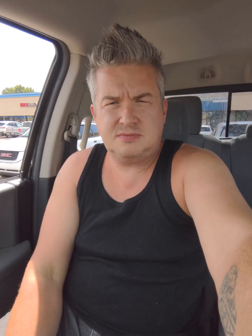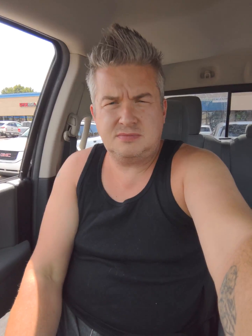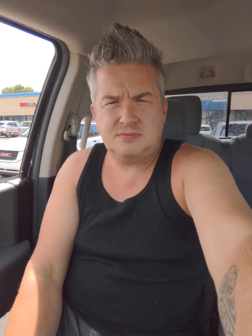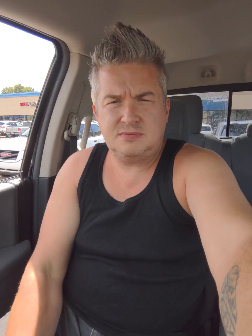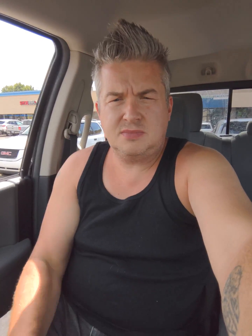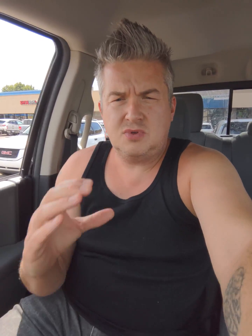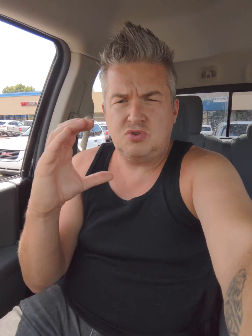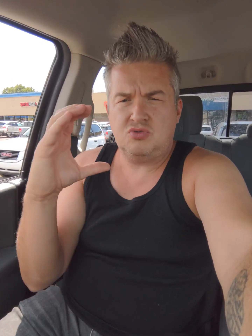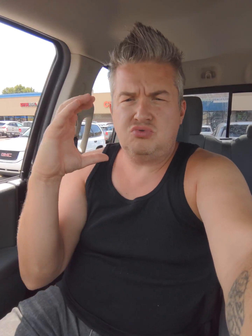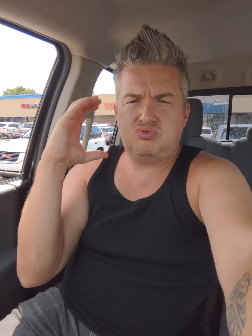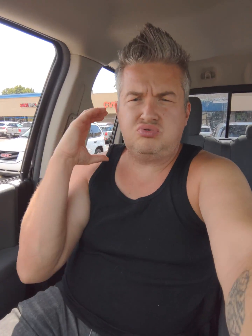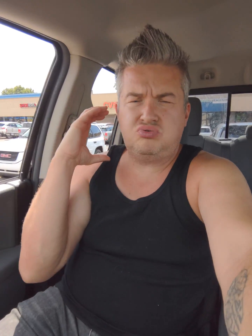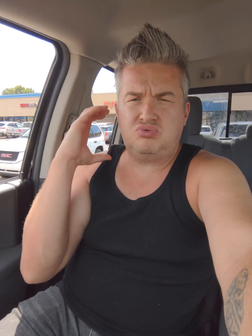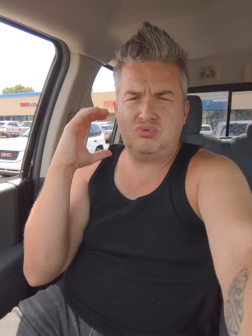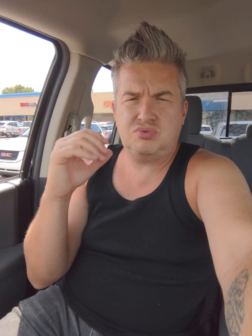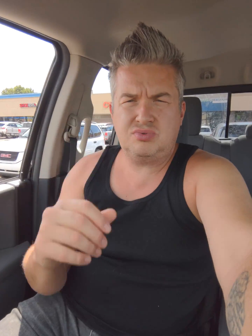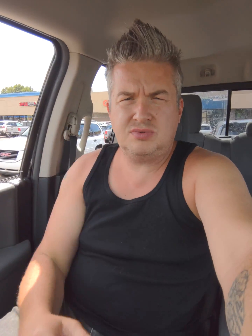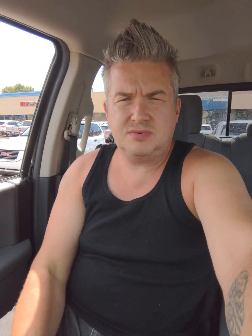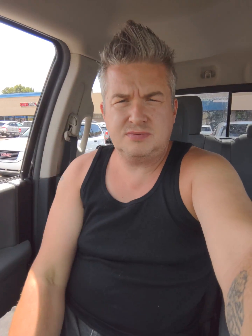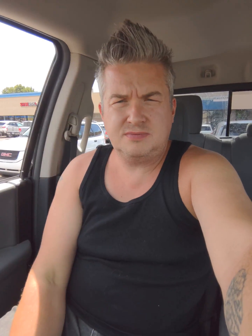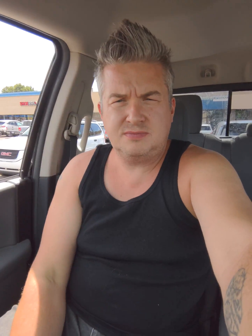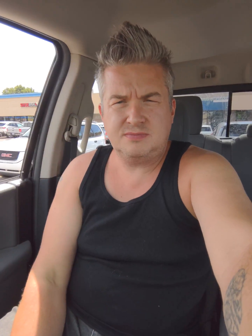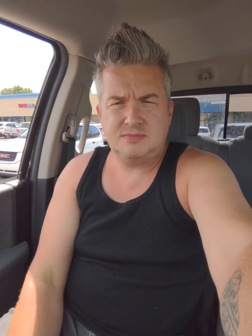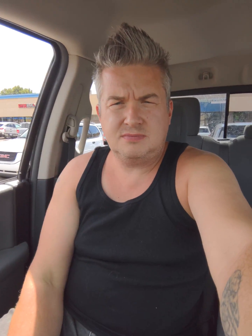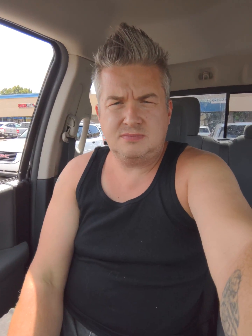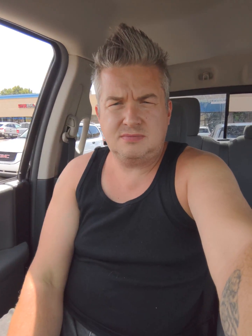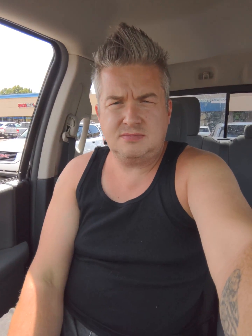bus